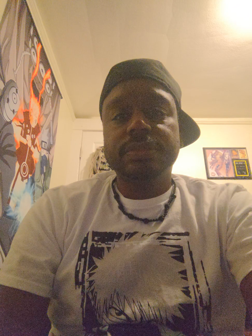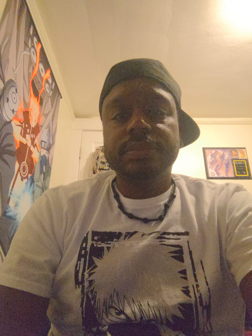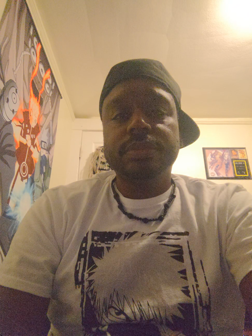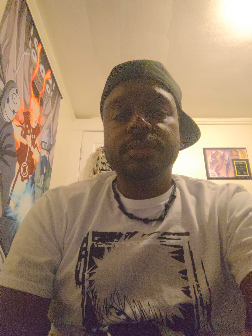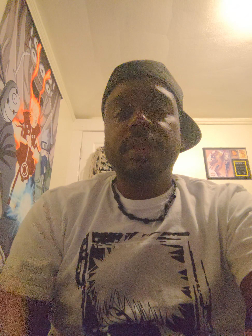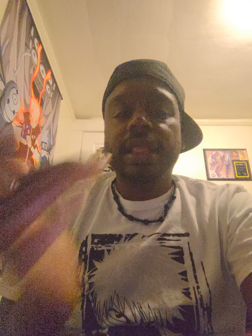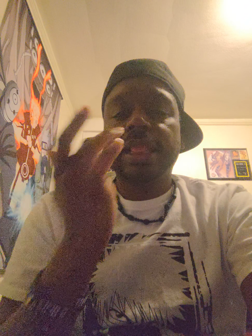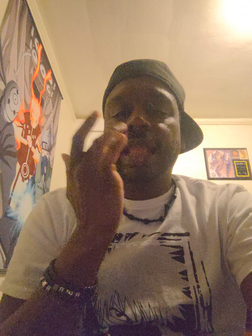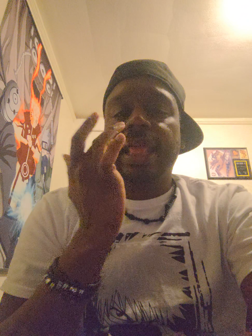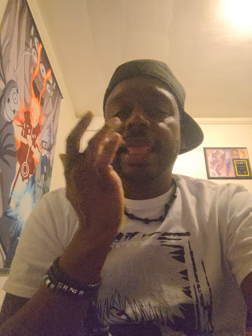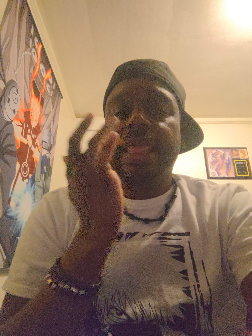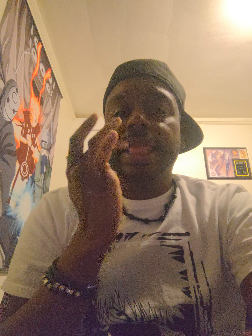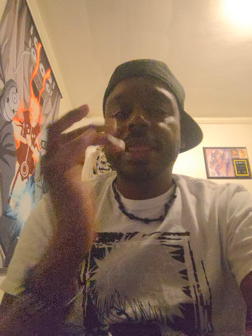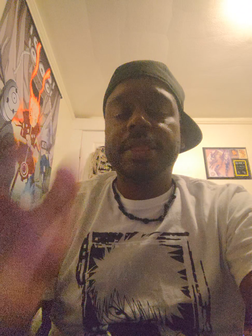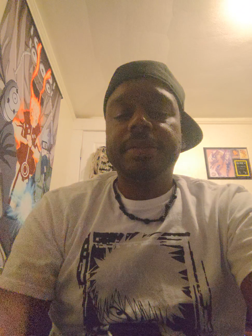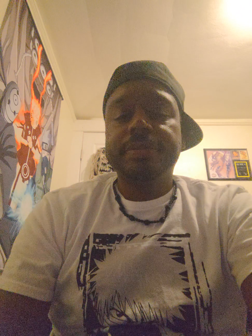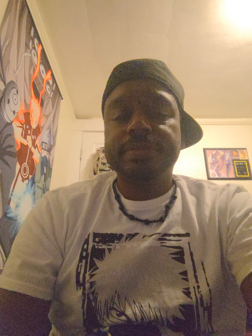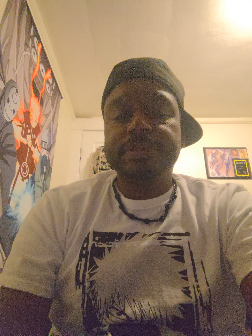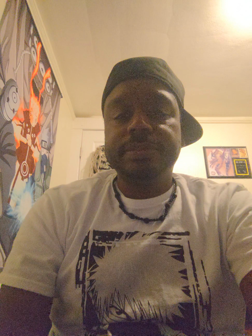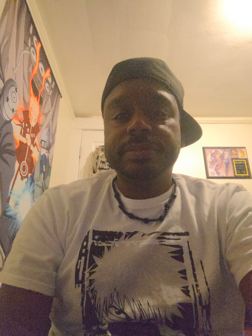taste